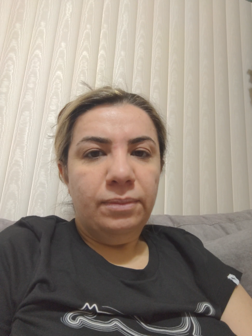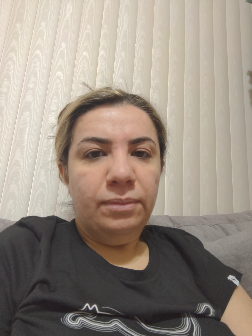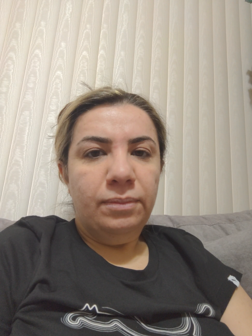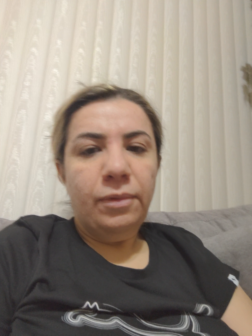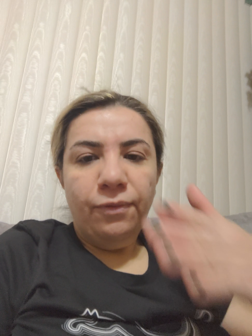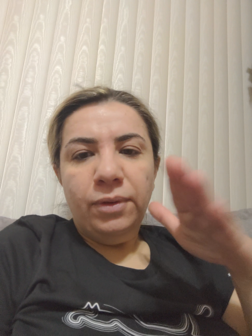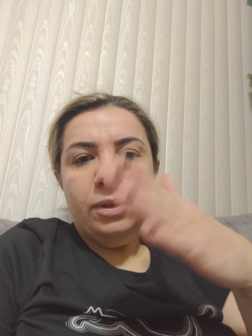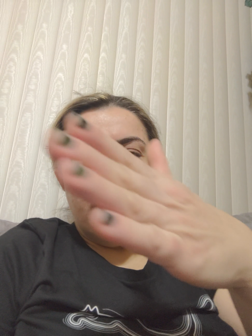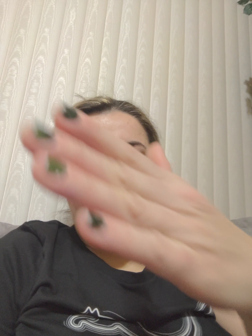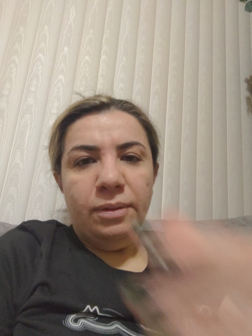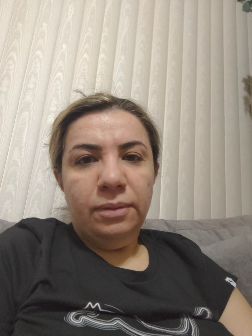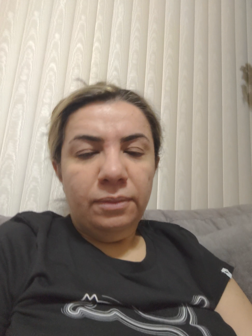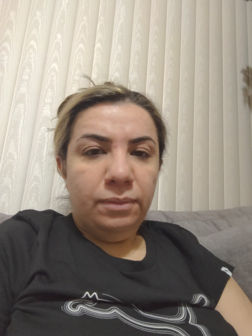fish